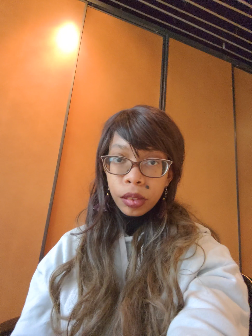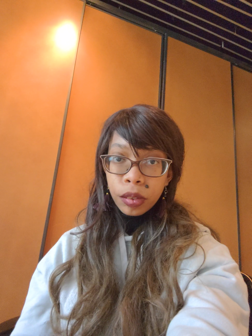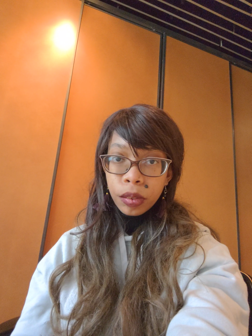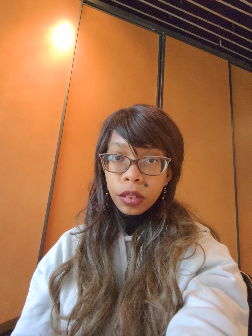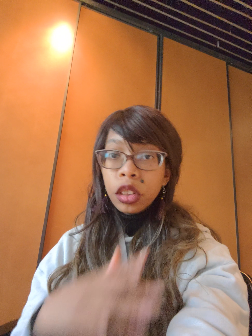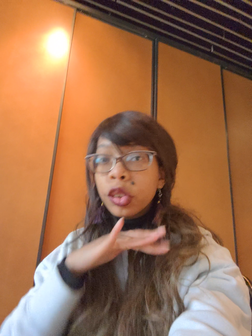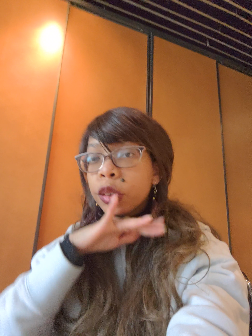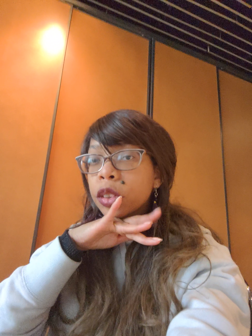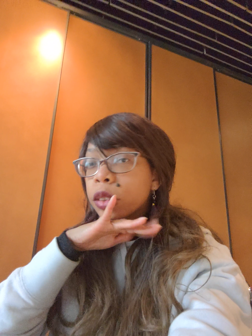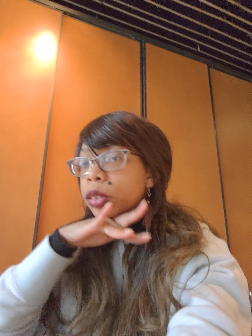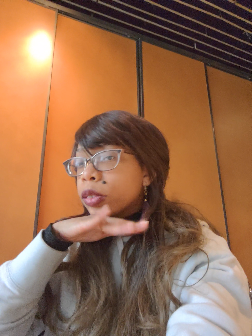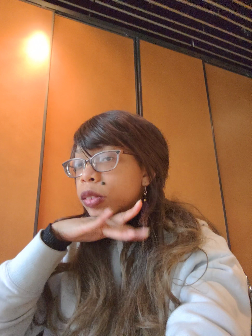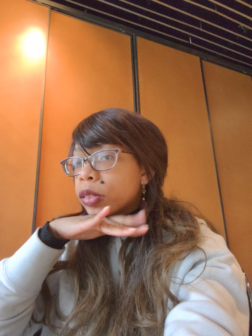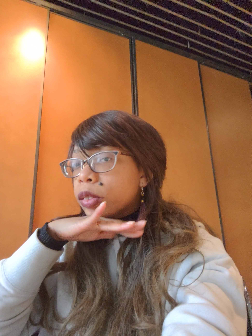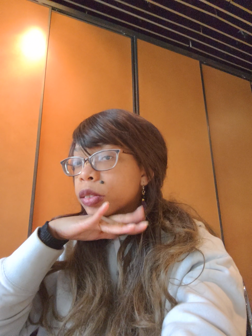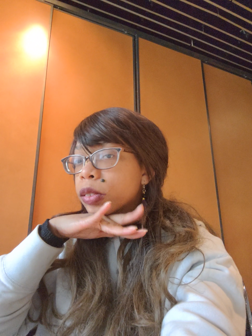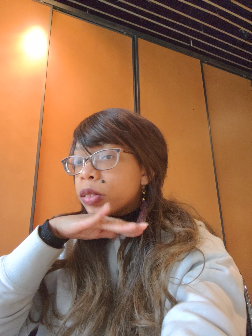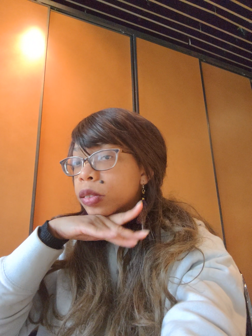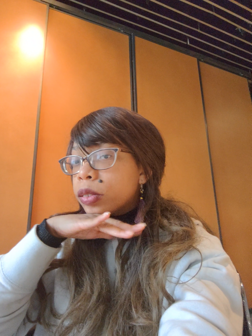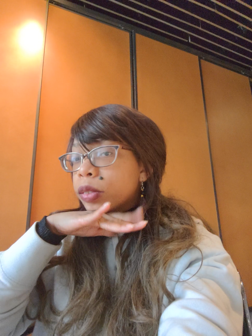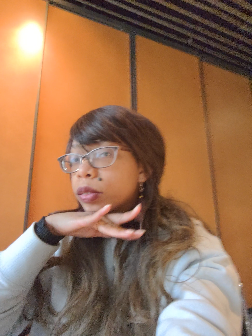dirty